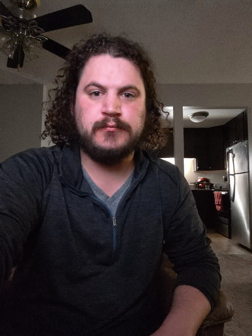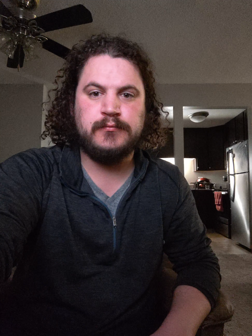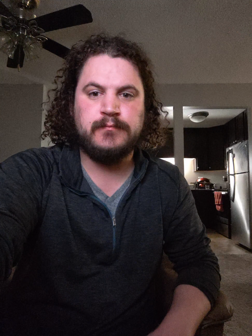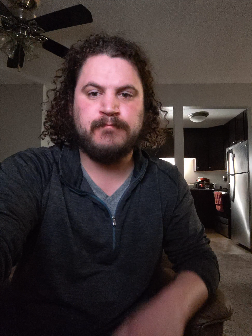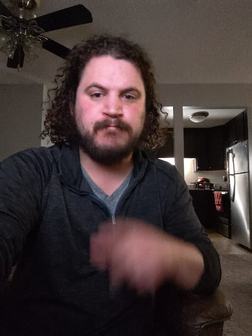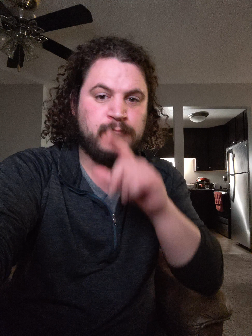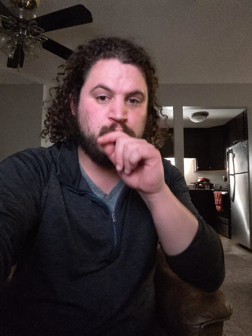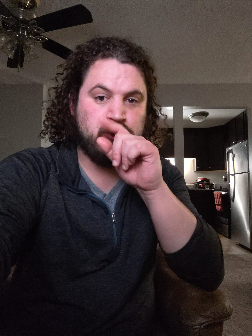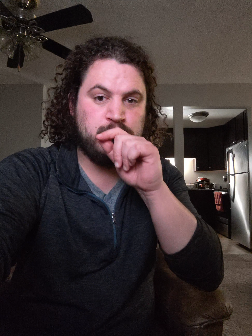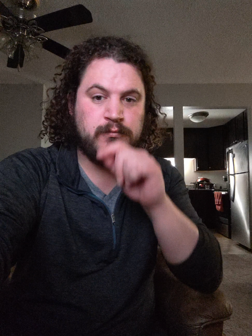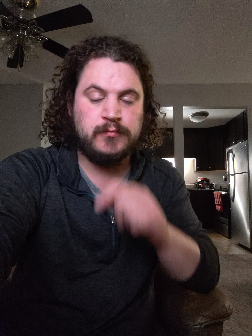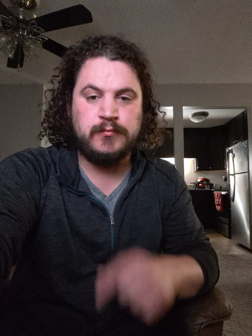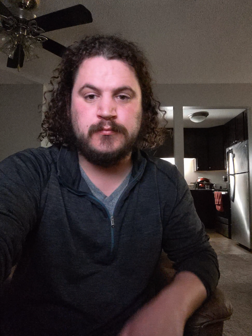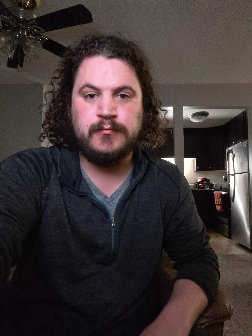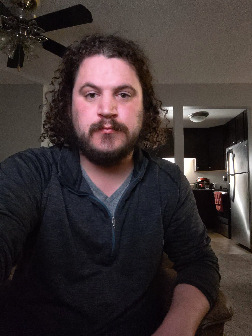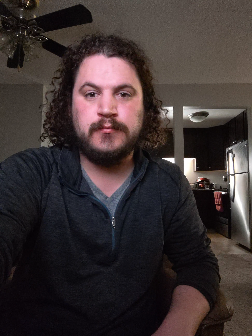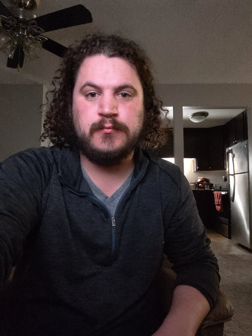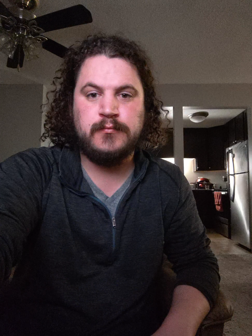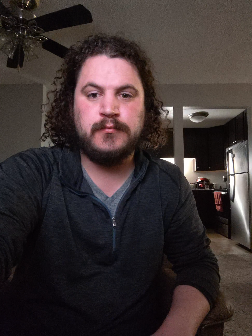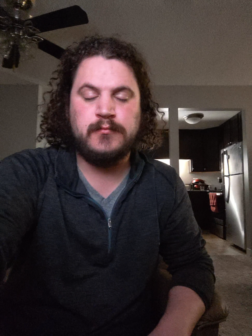bird